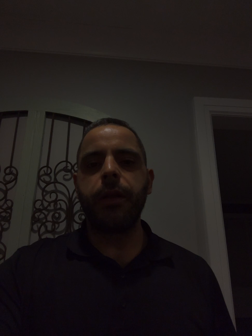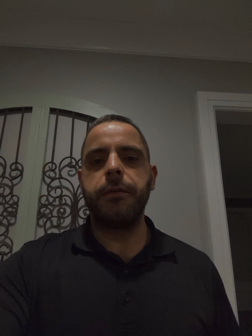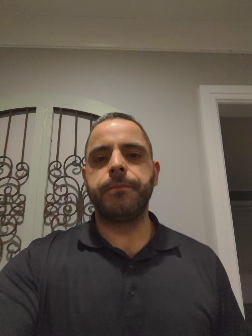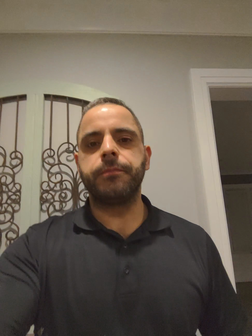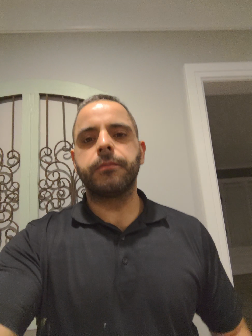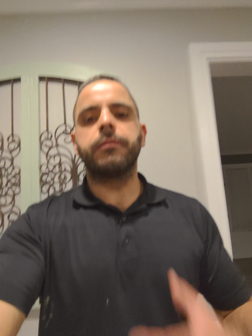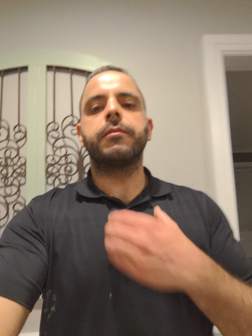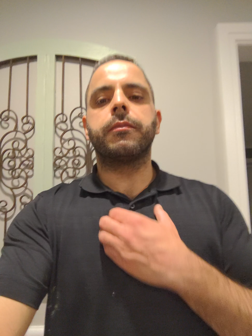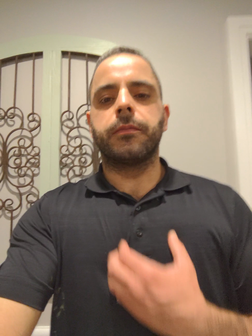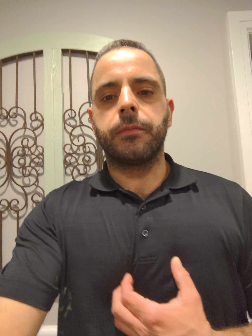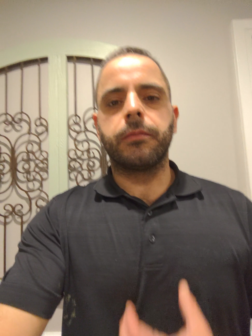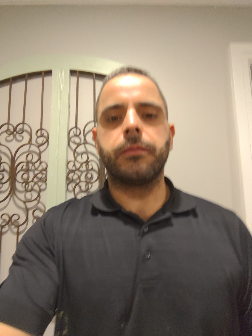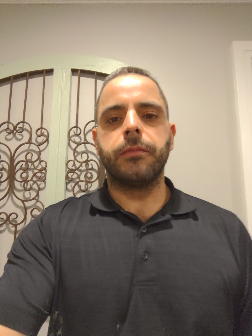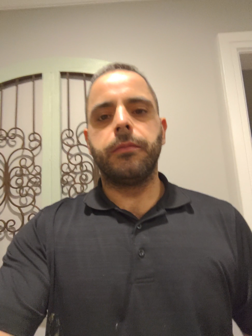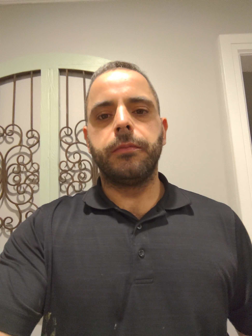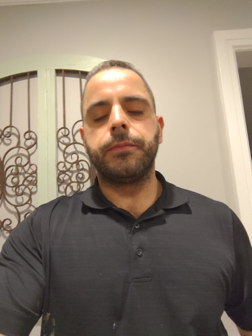hungry